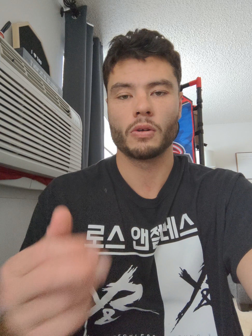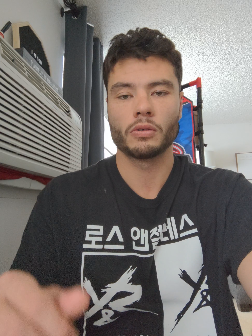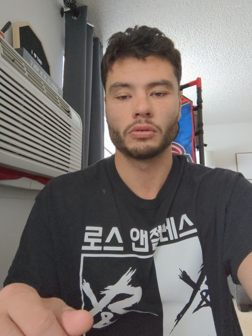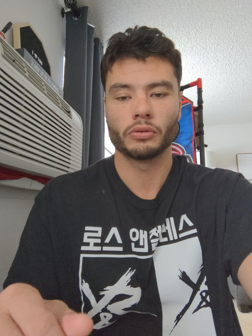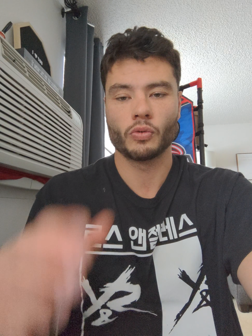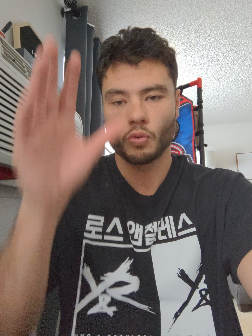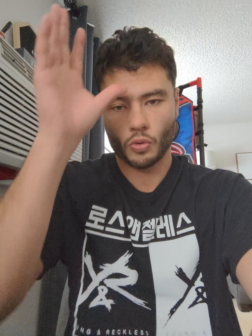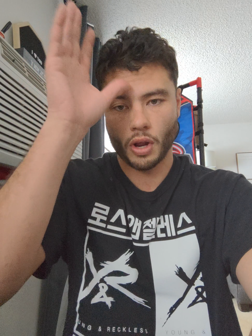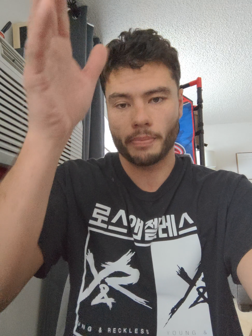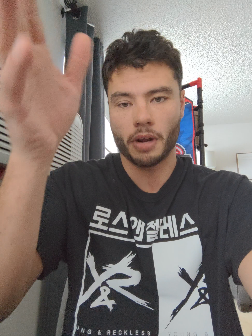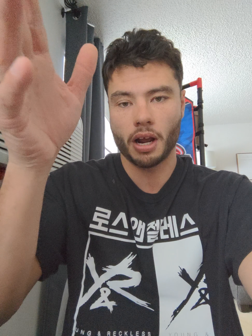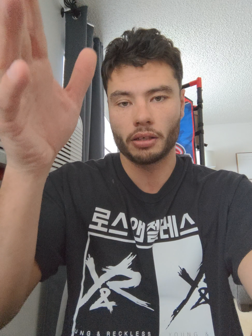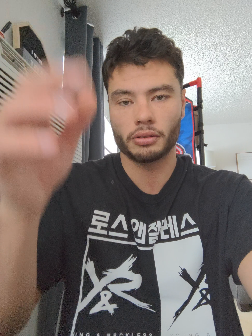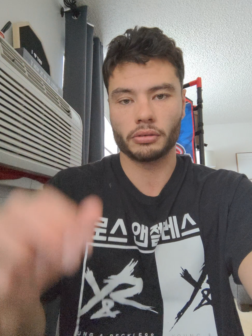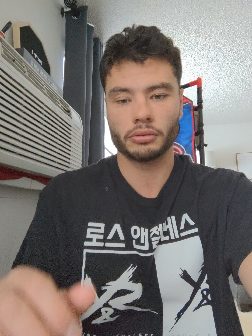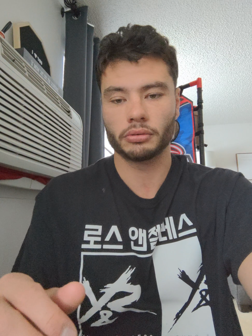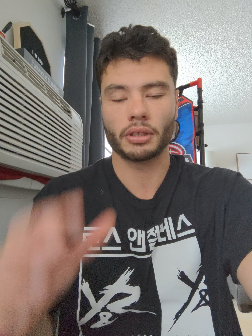grandpa